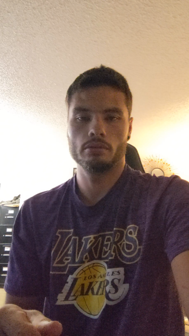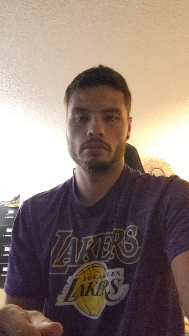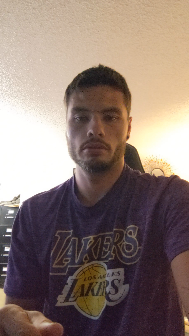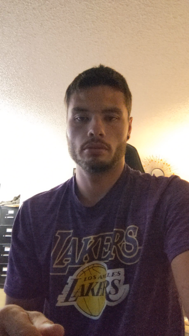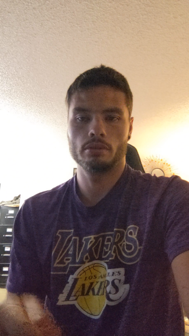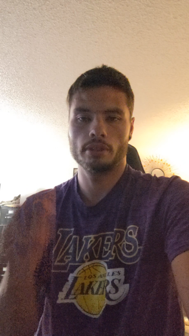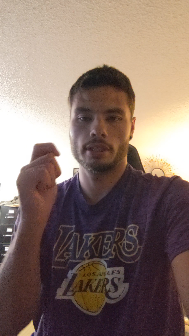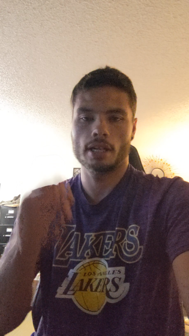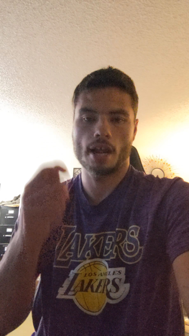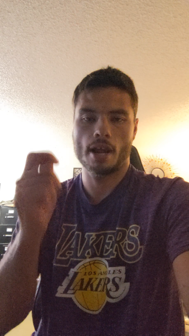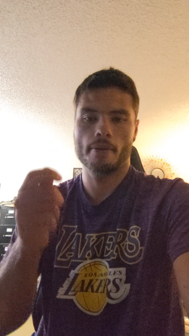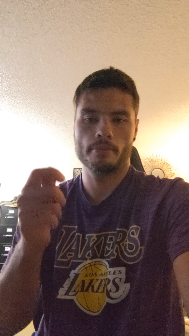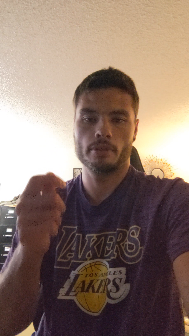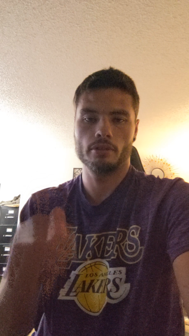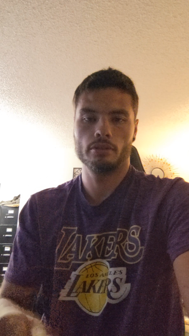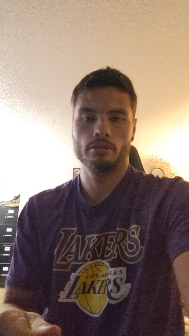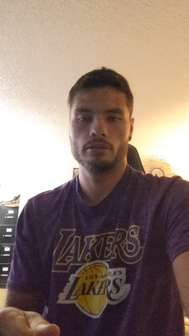hammer